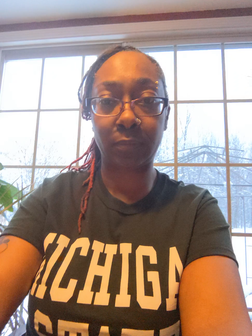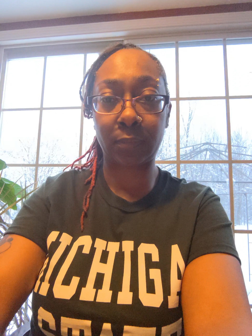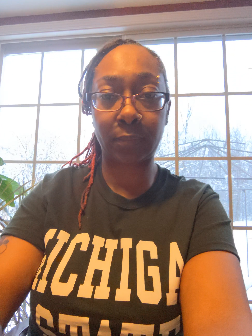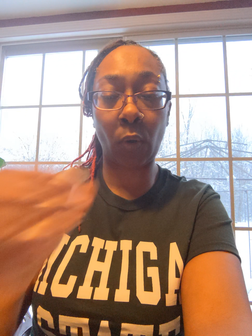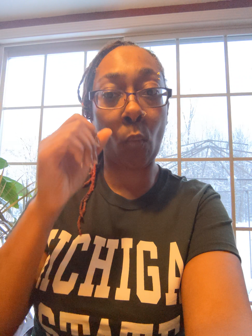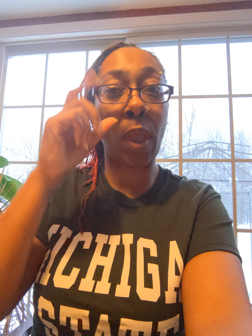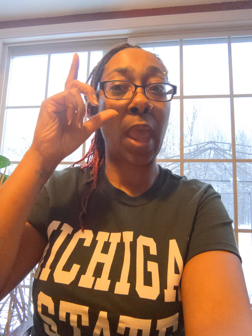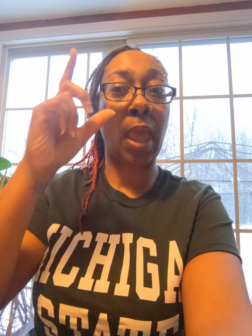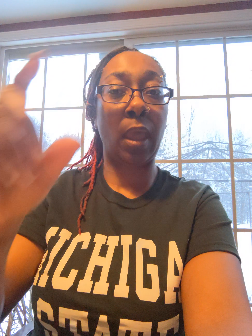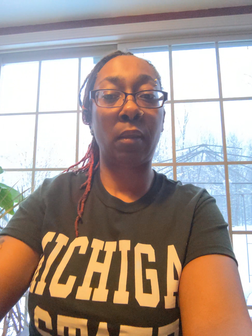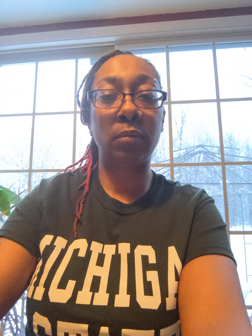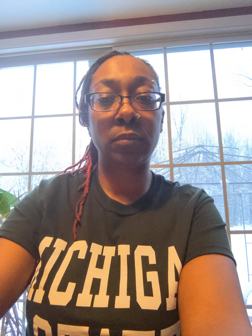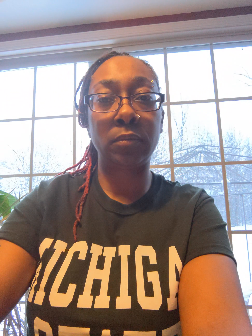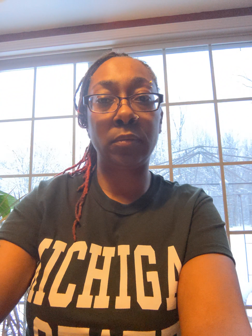awake